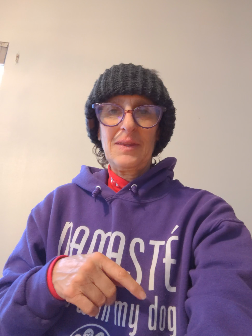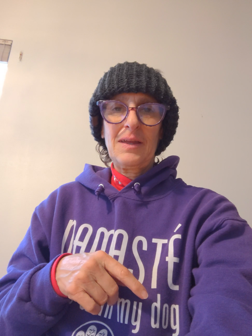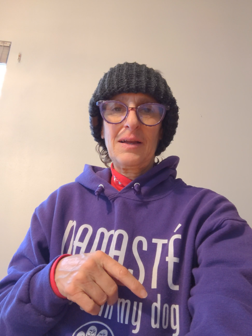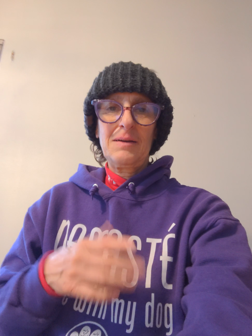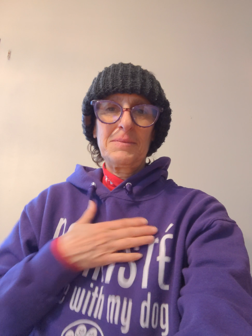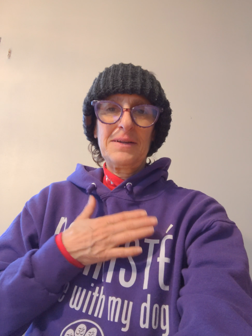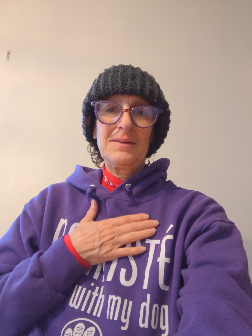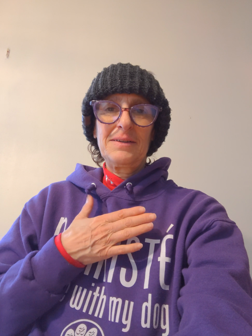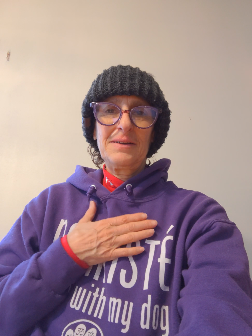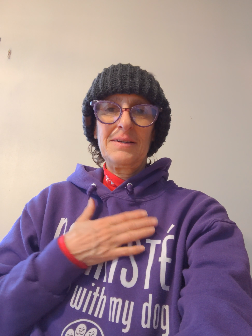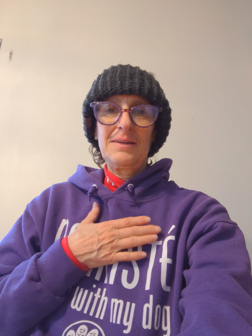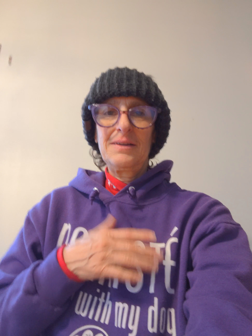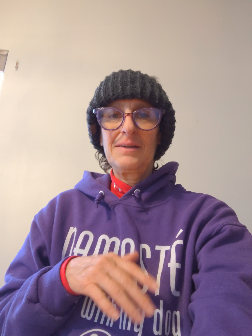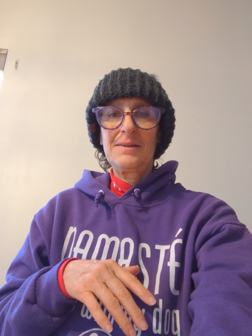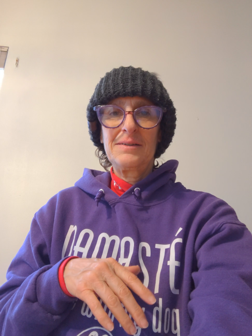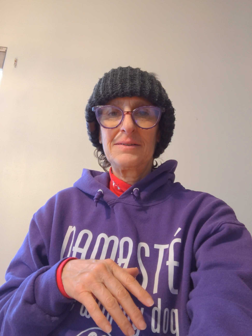my